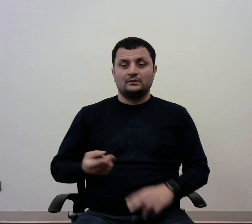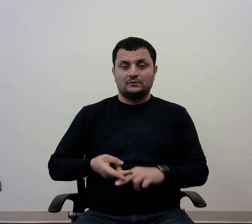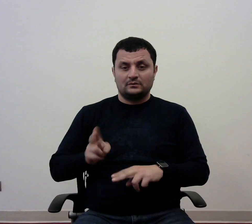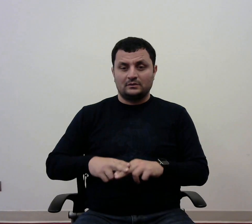görə